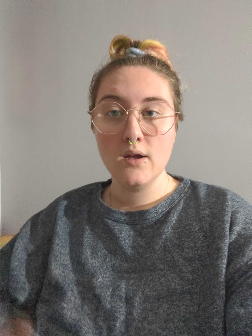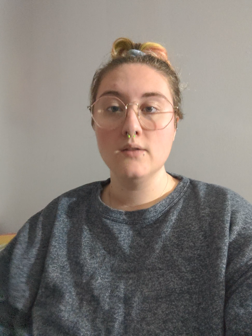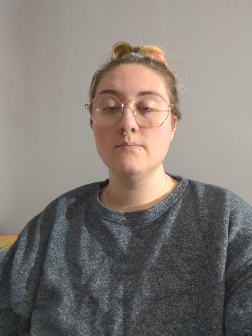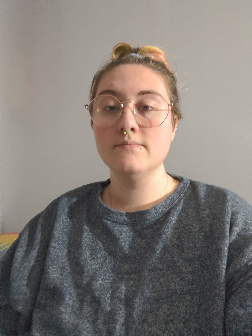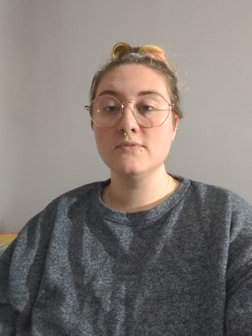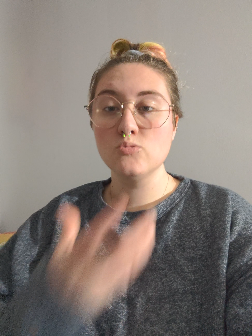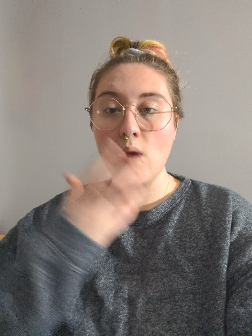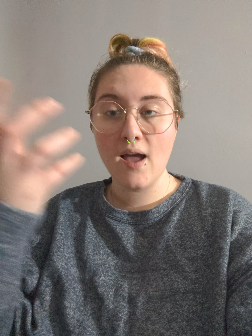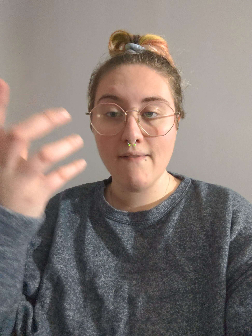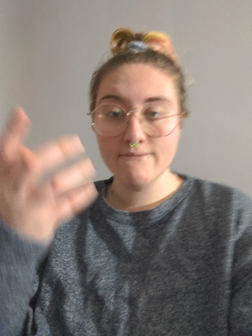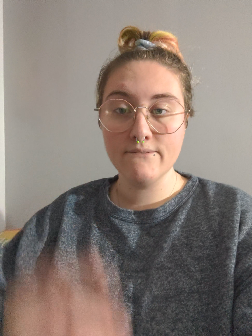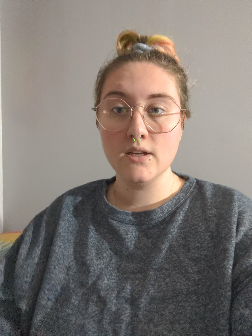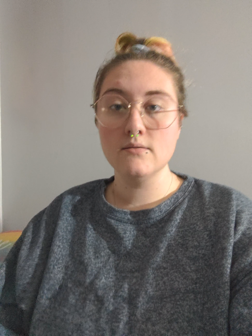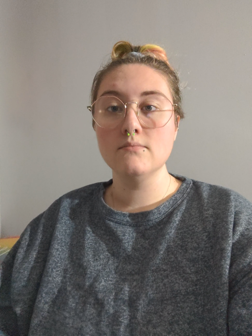giraffe